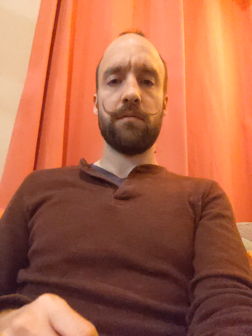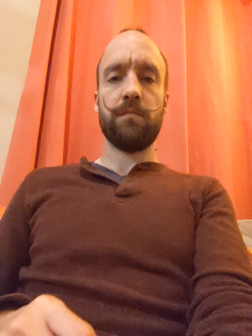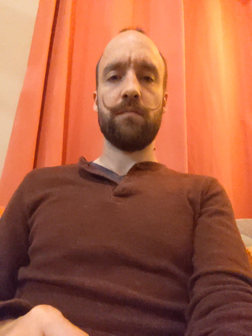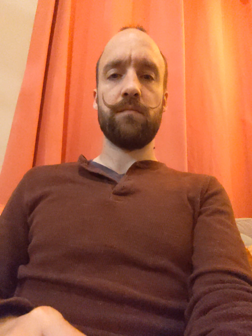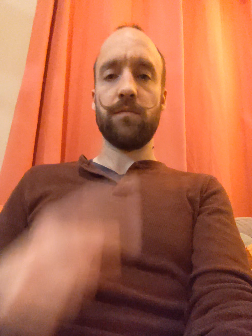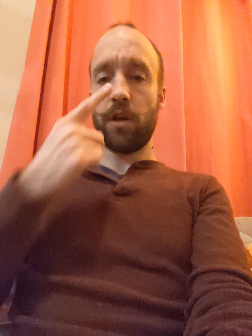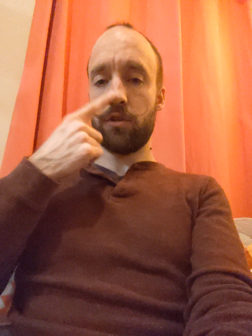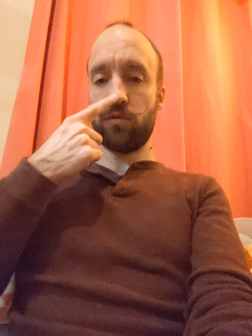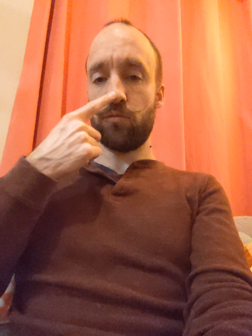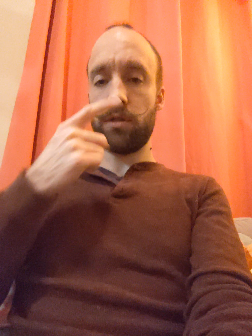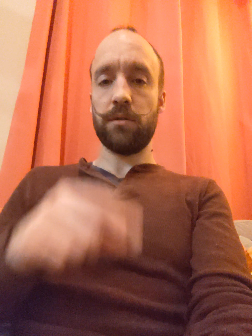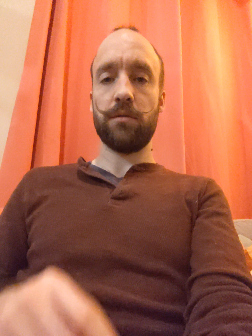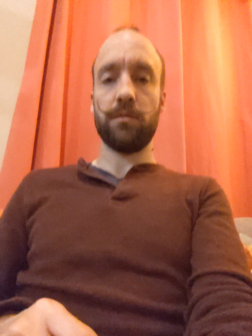nose